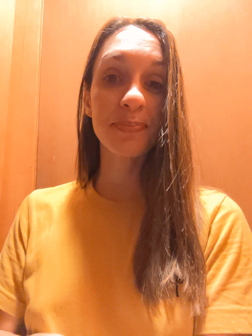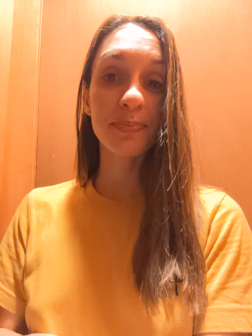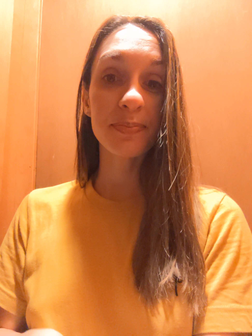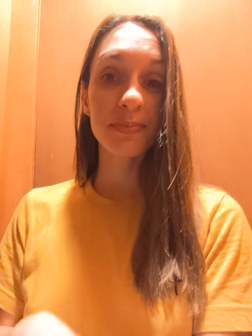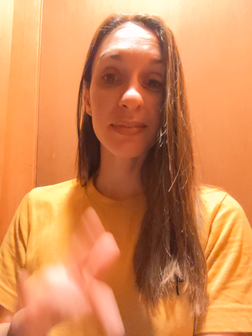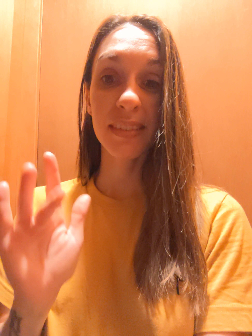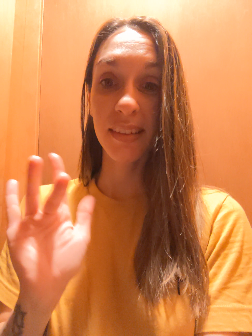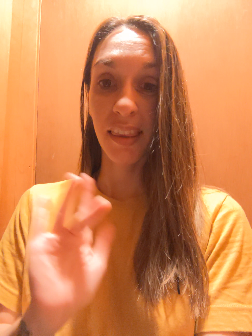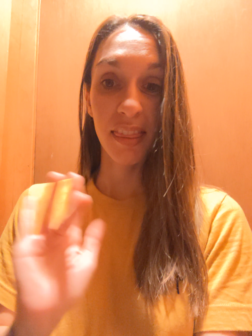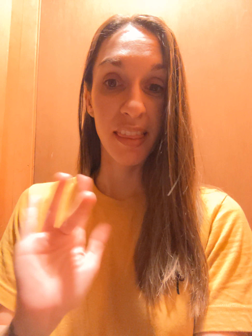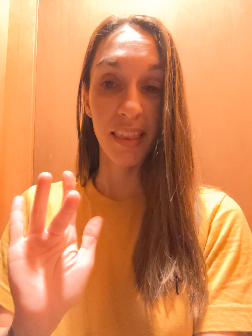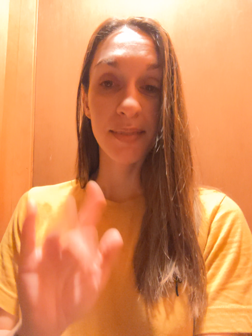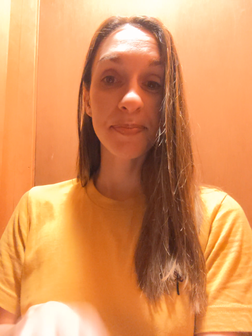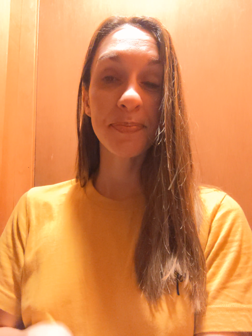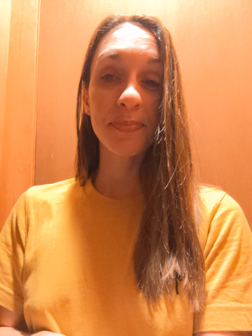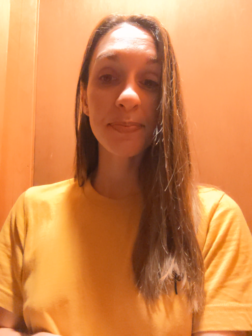yucky